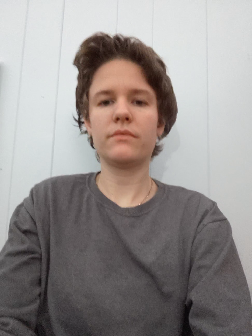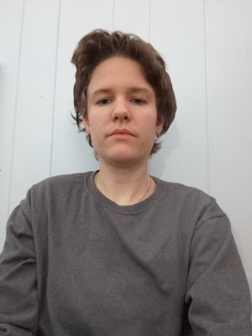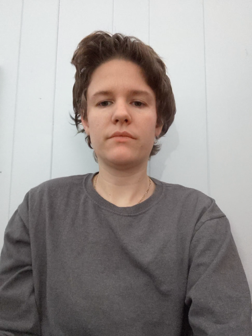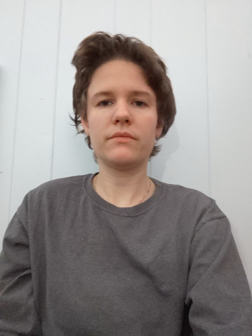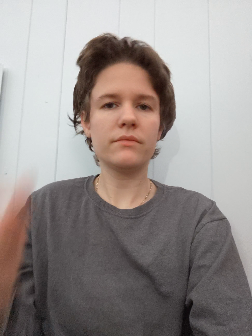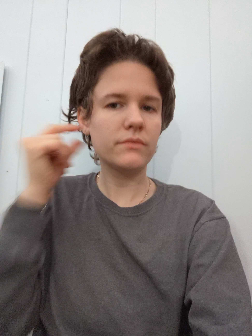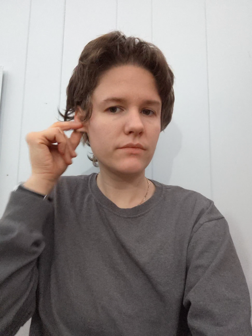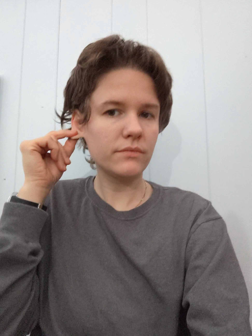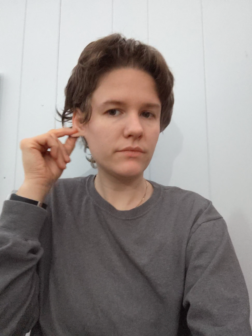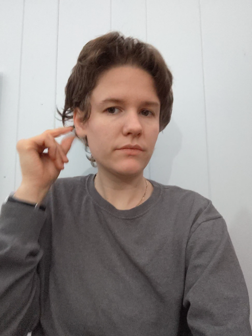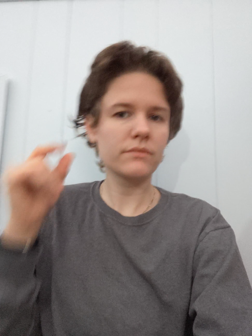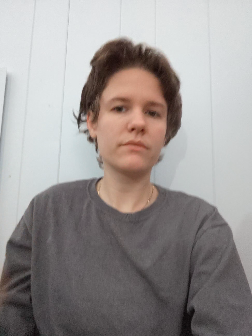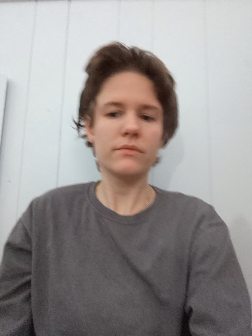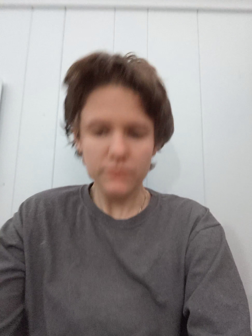ear